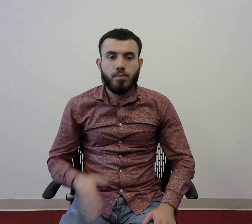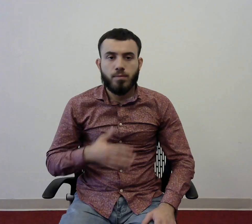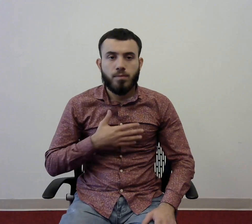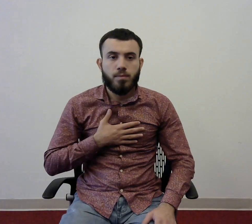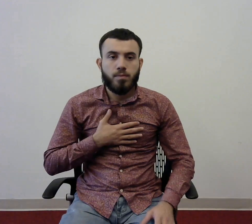mənim